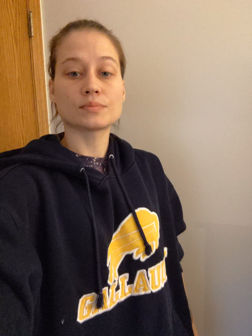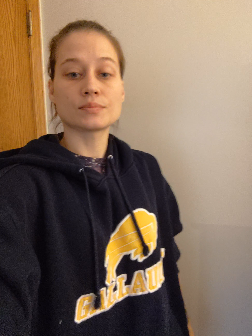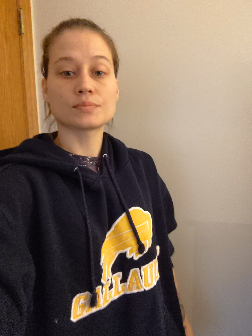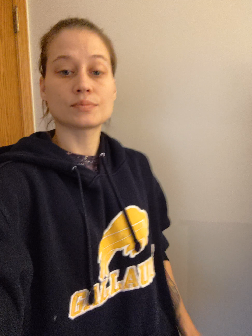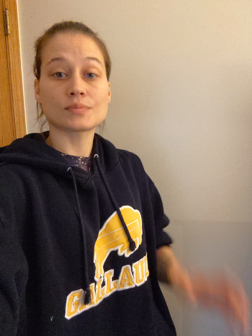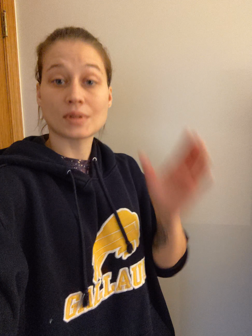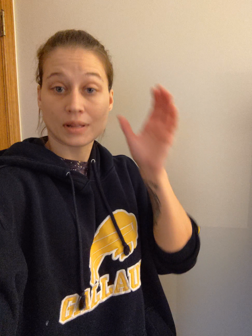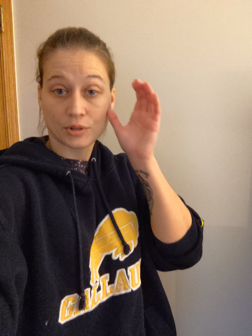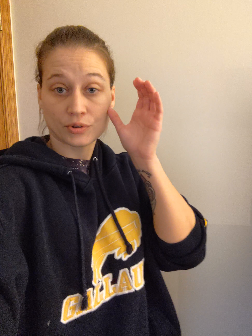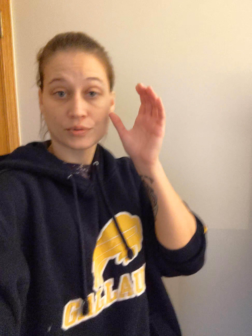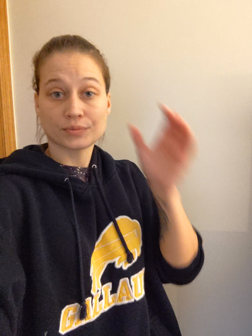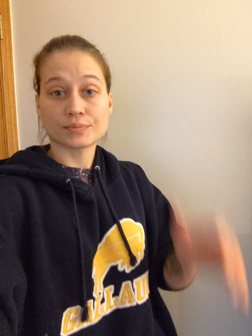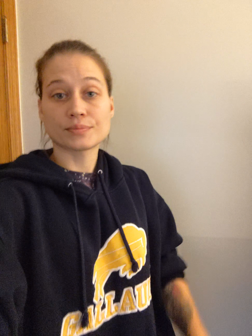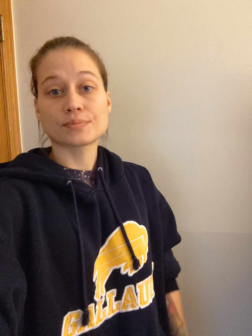hear